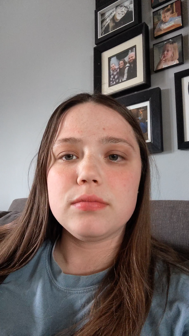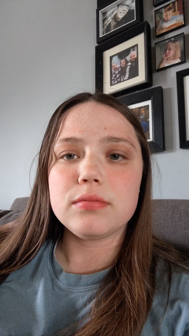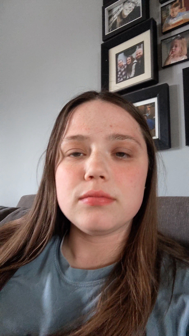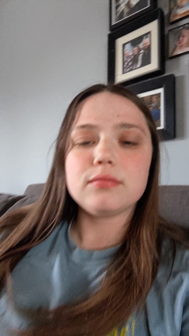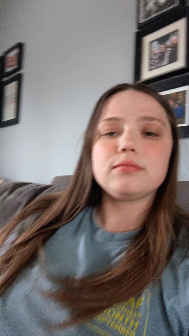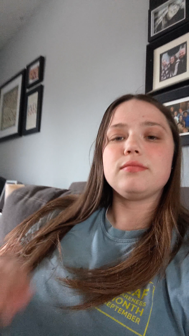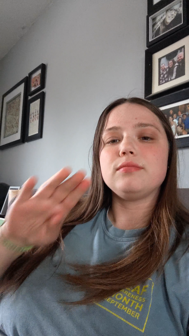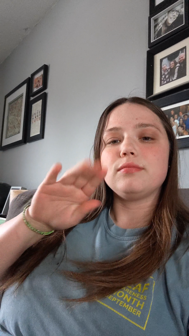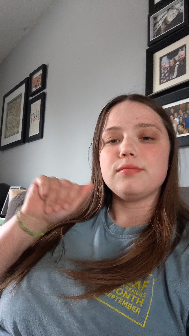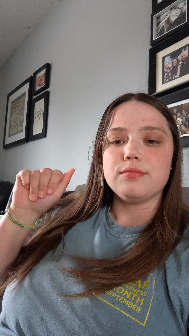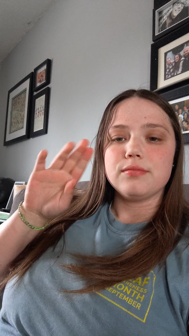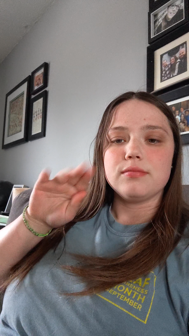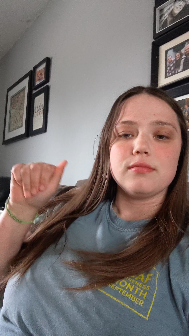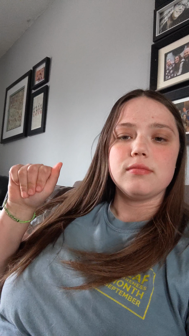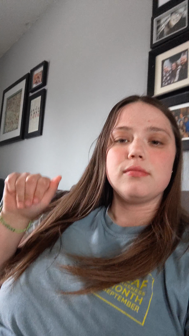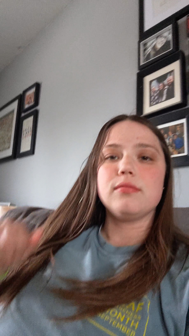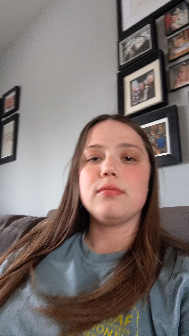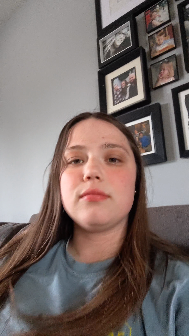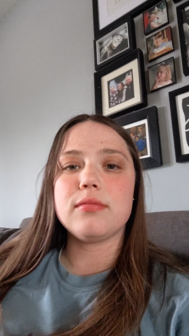baa baa